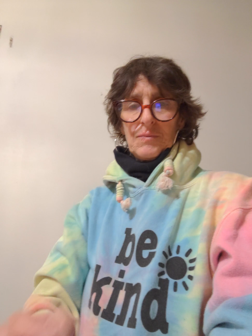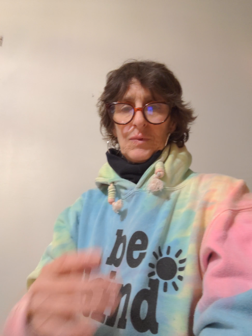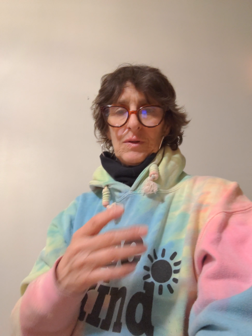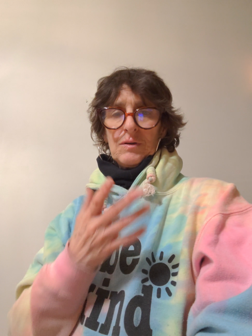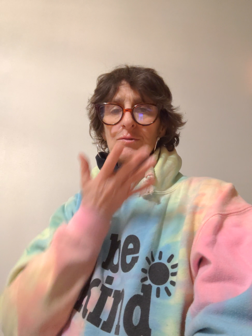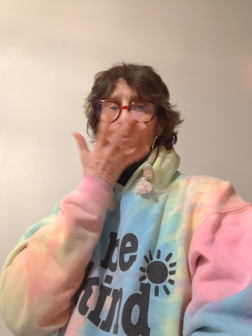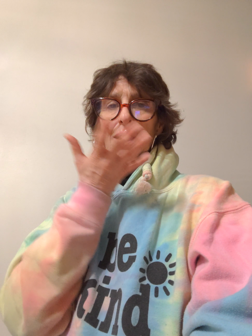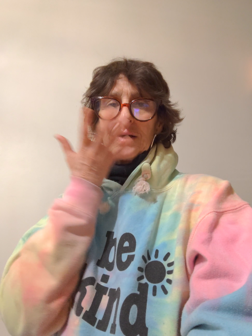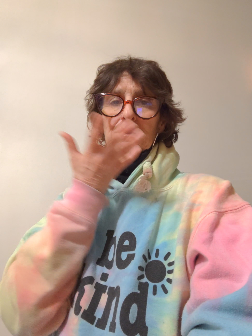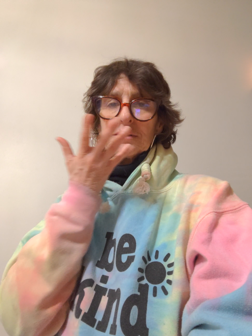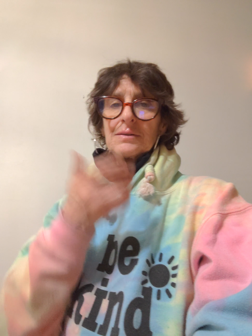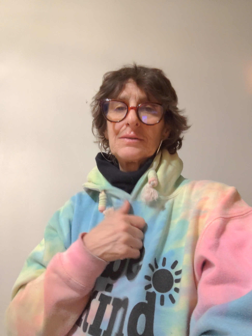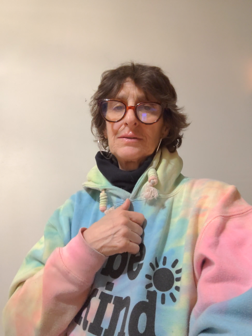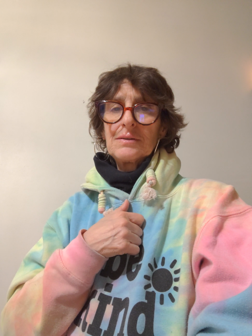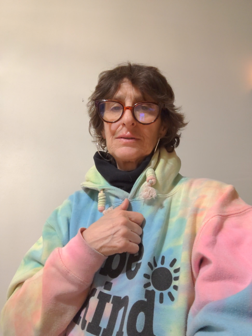grass